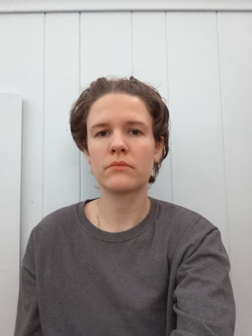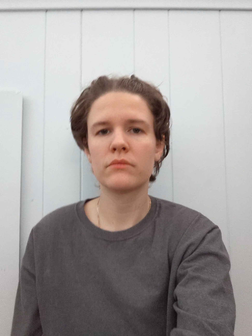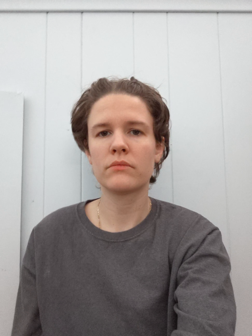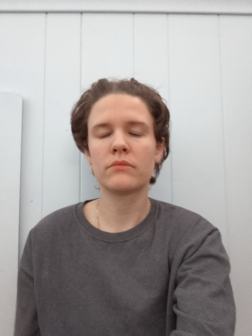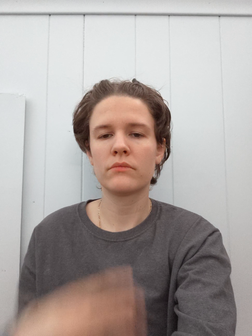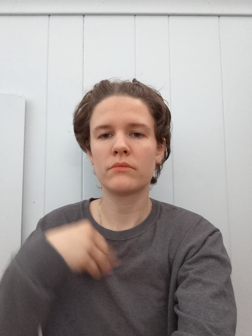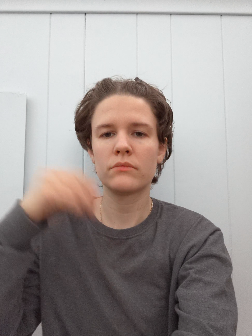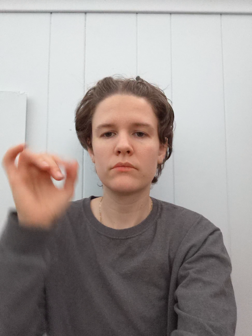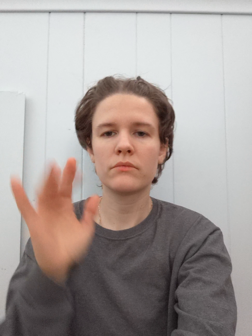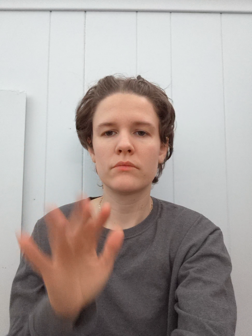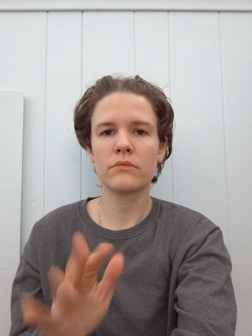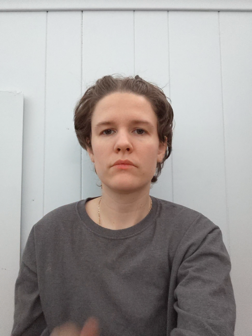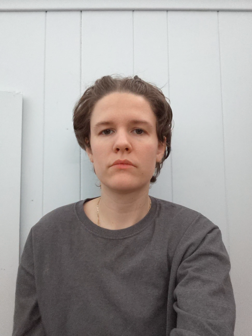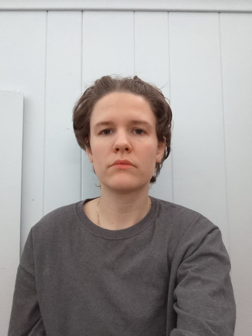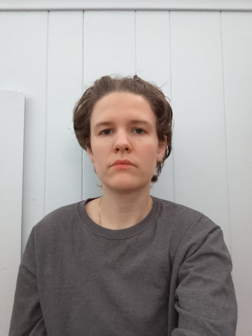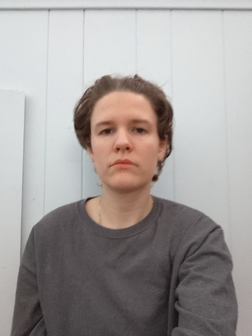snow